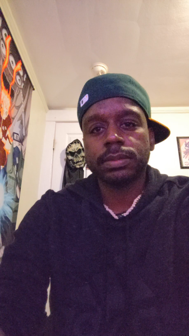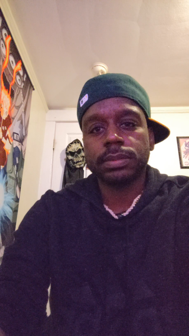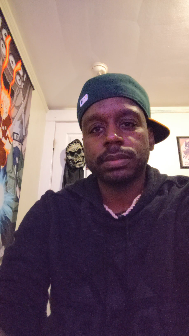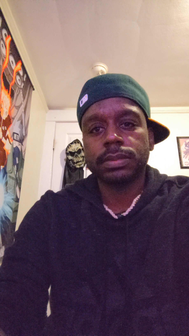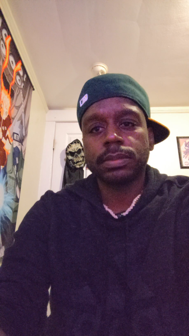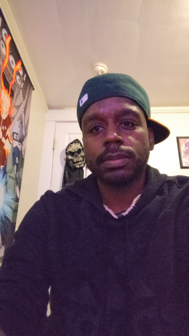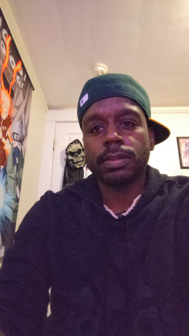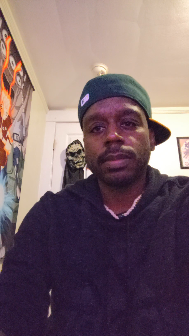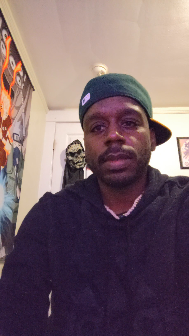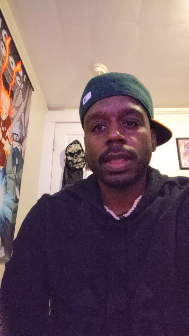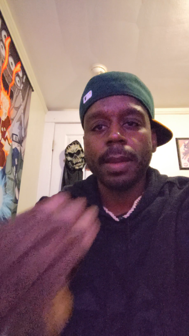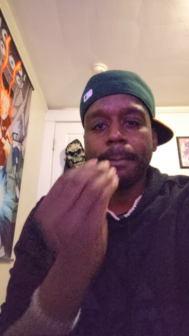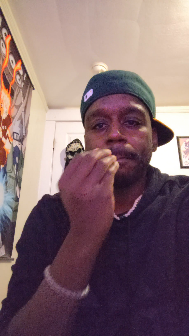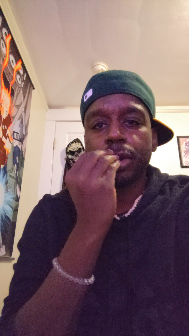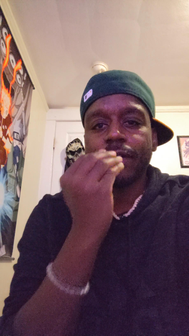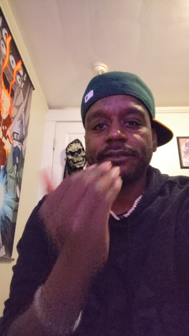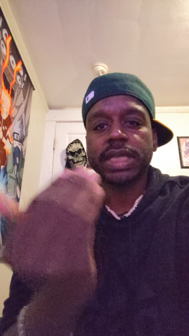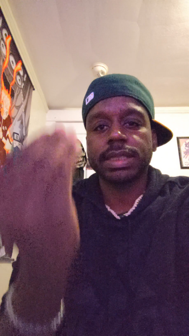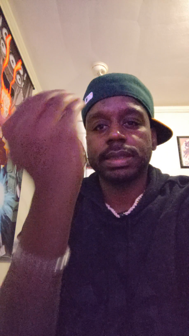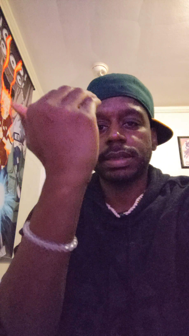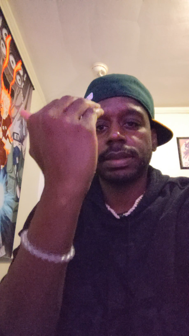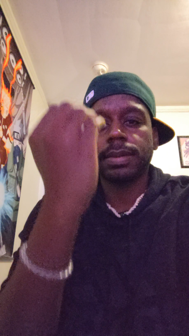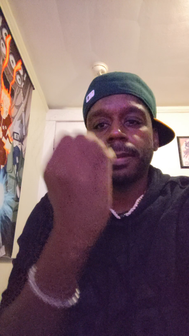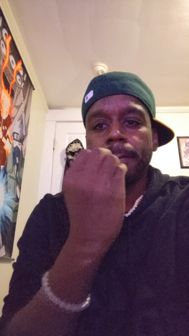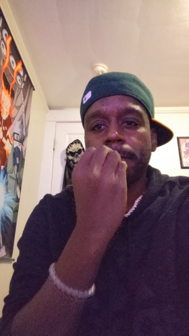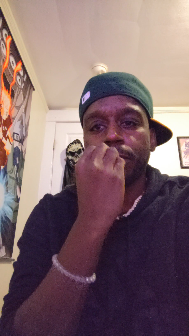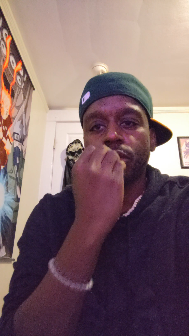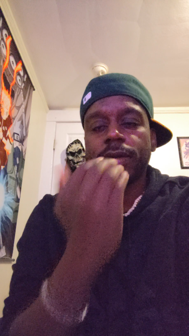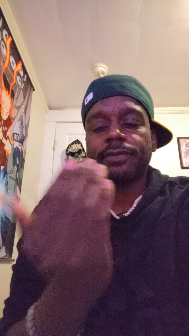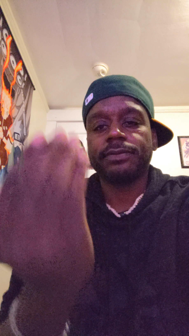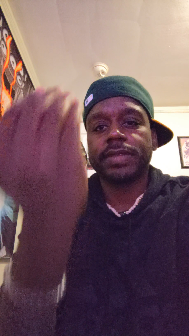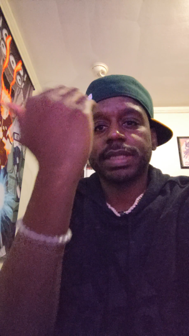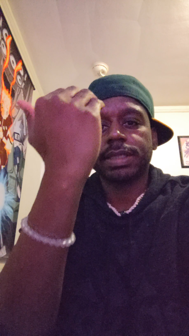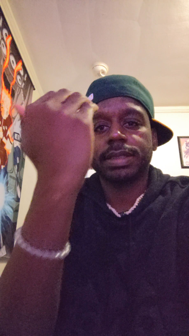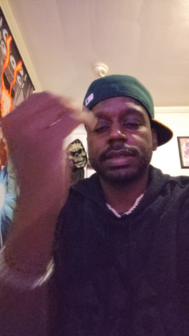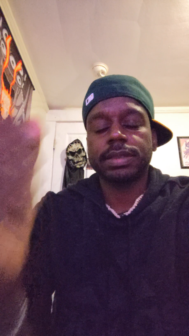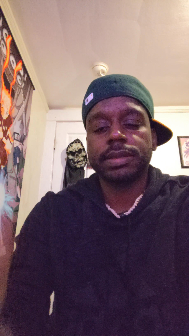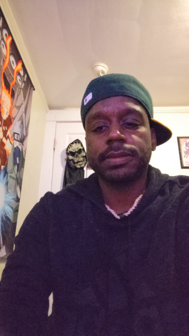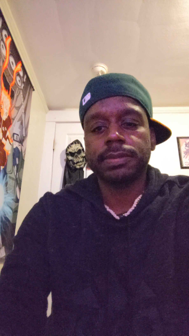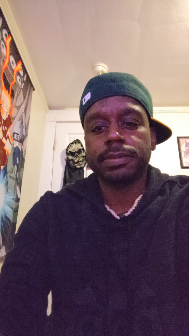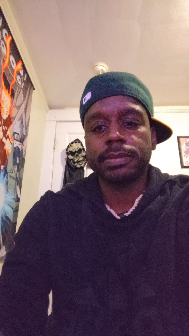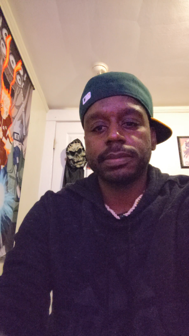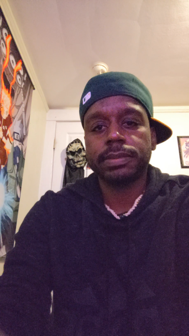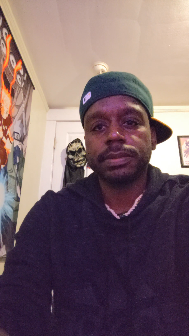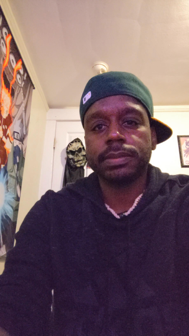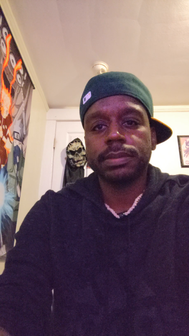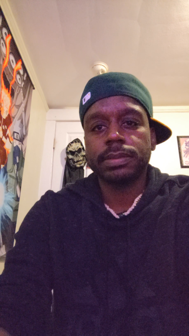breakfast